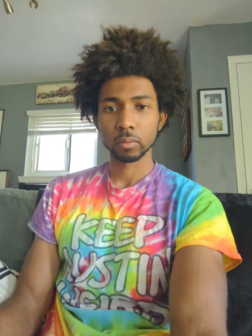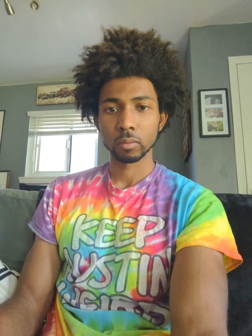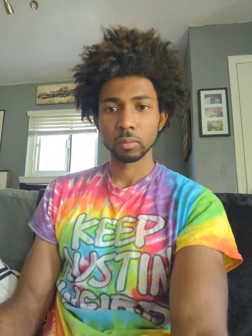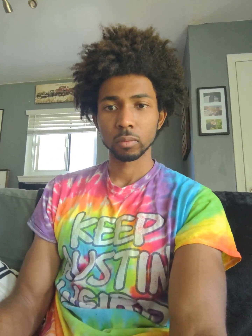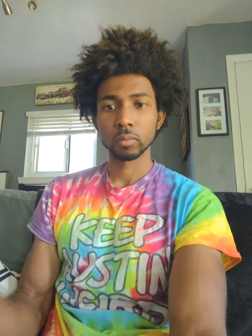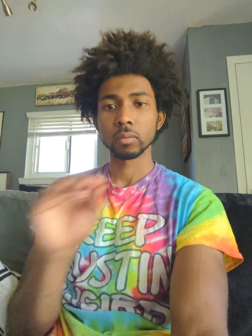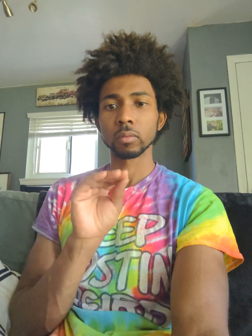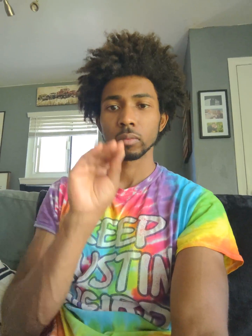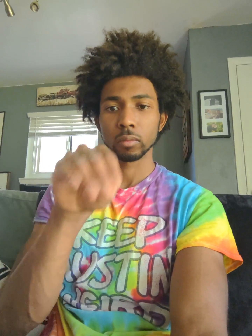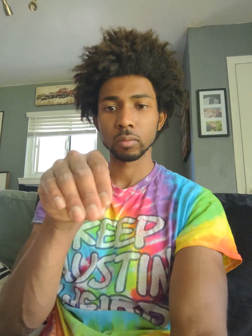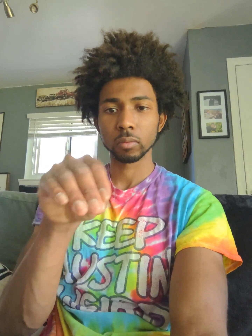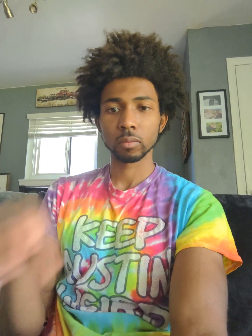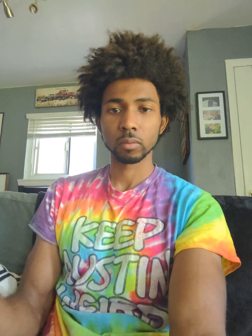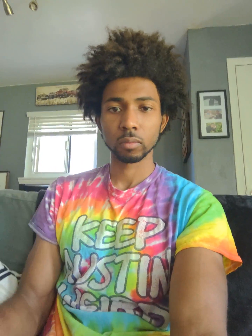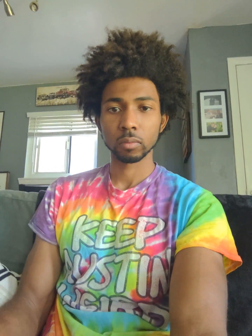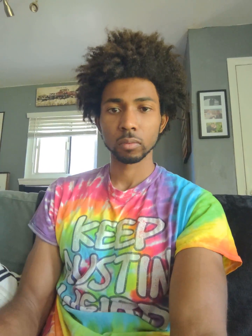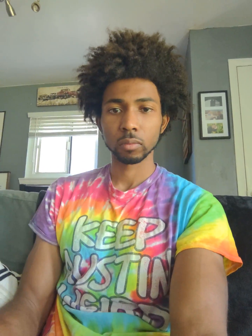put